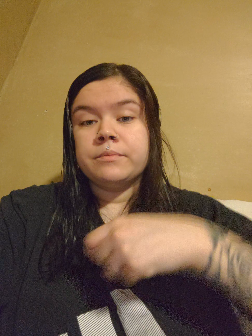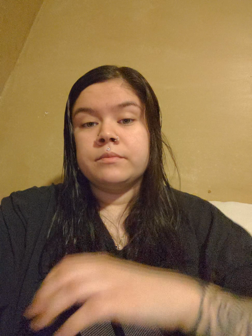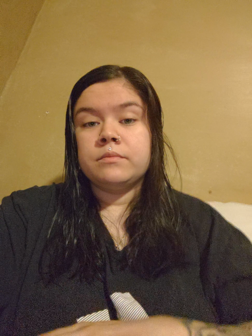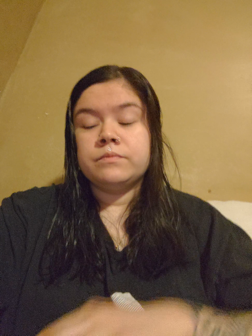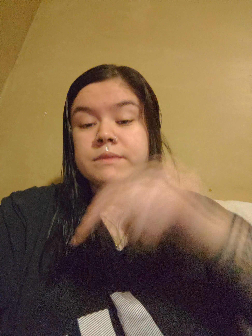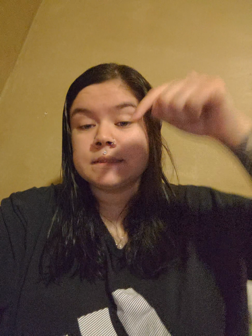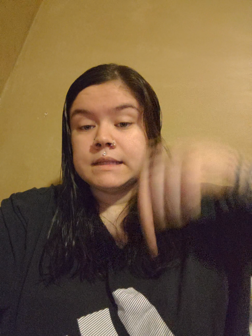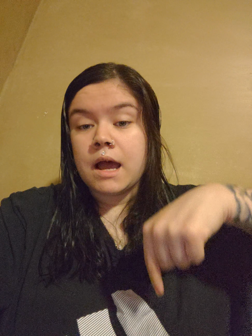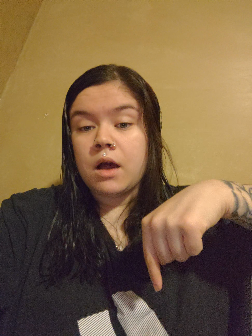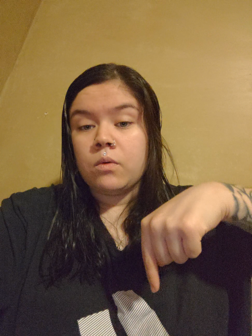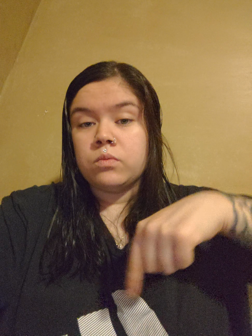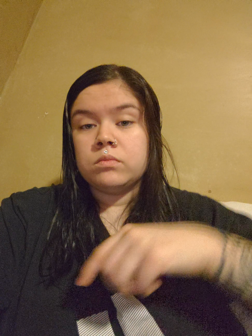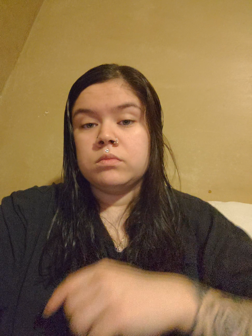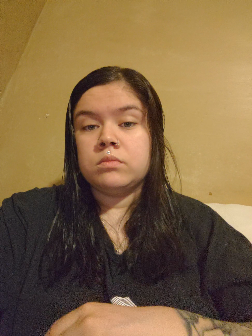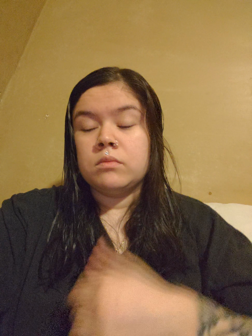down